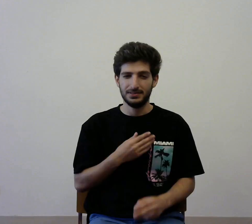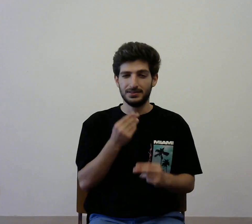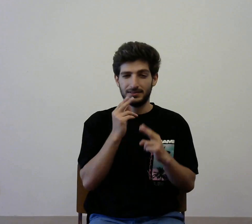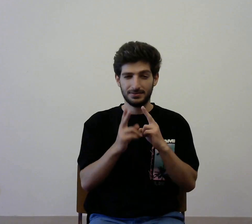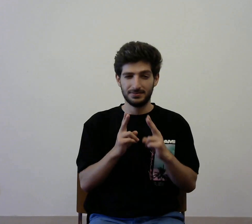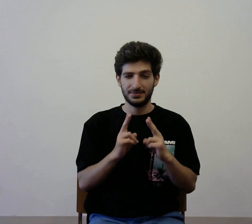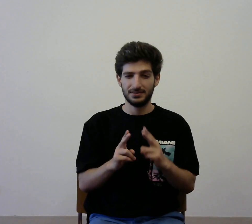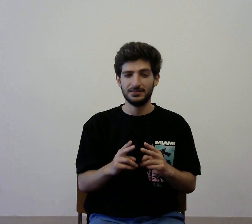mətbəx